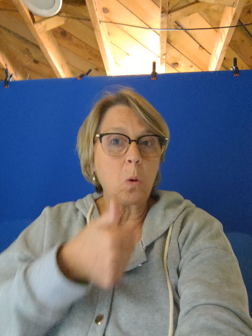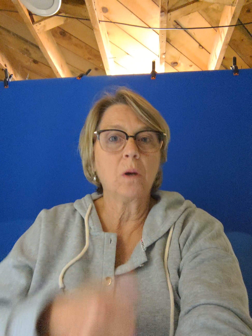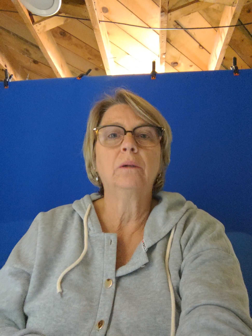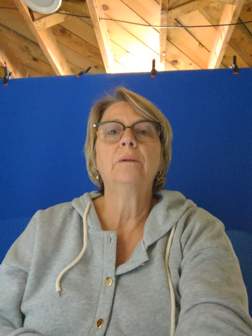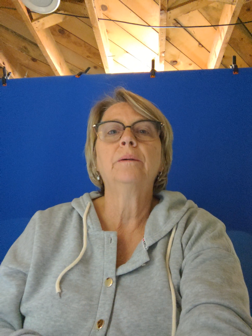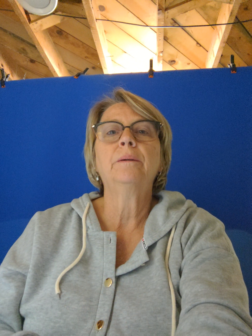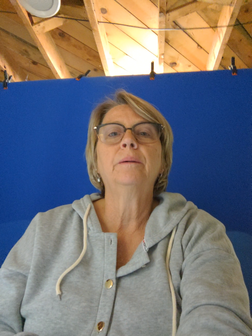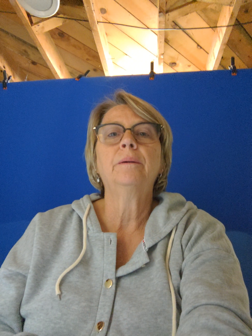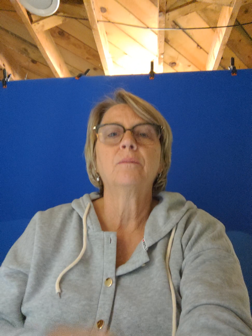tomorrow